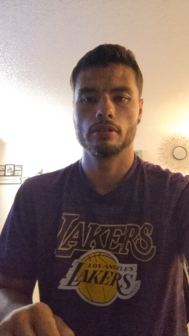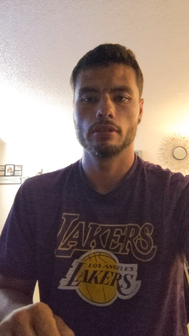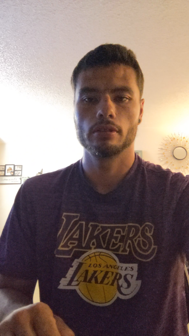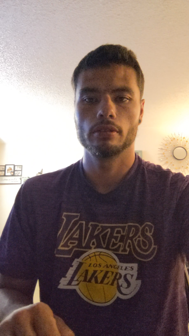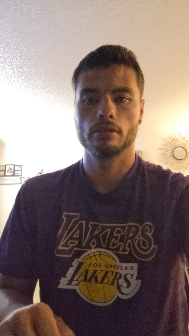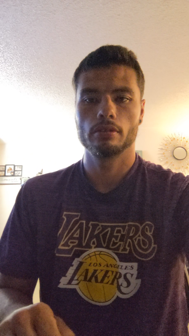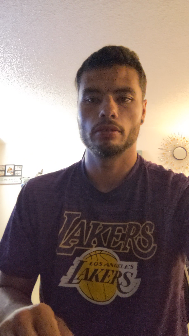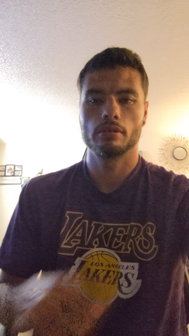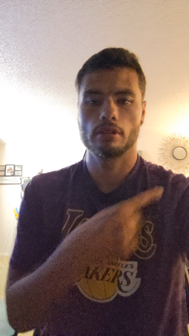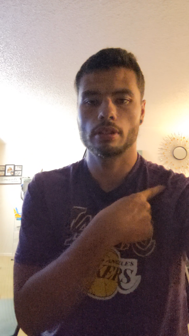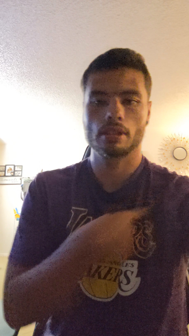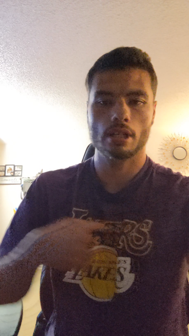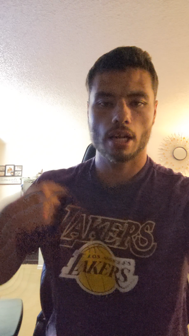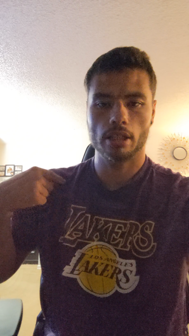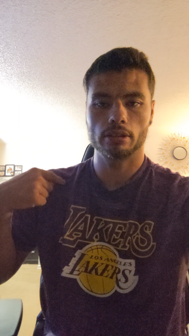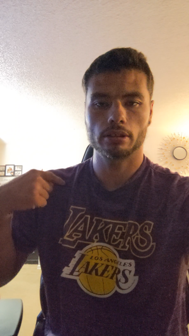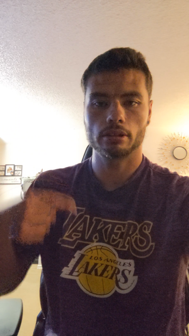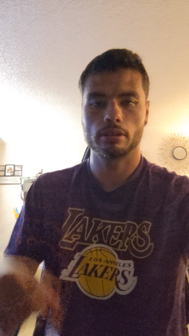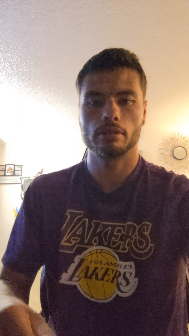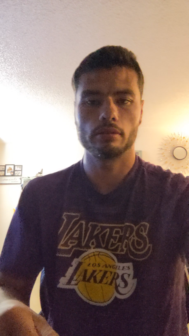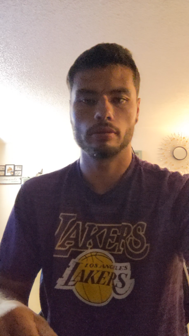necklace